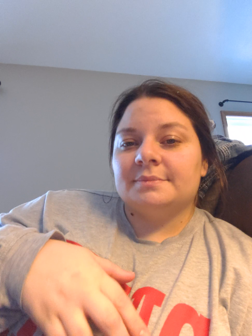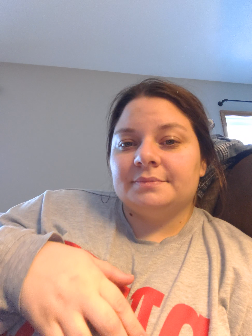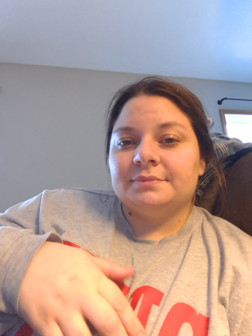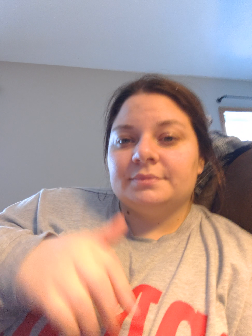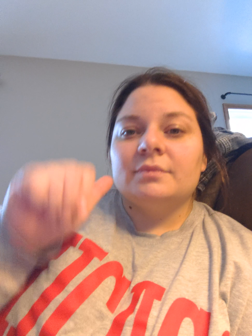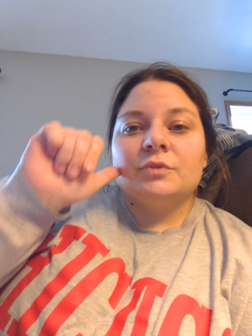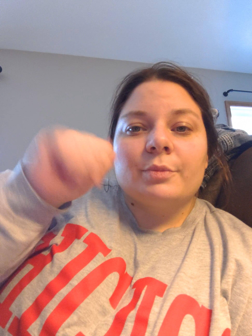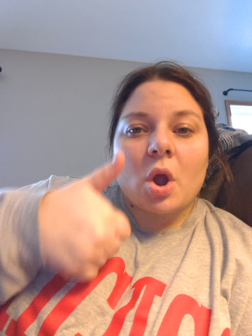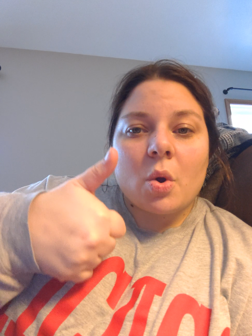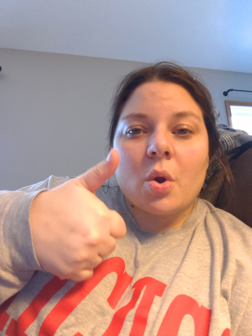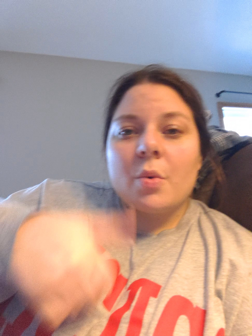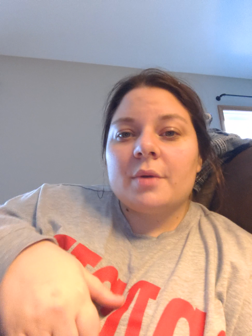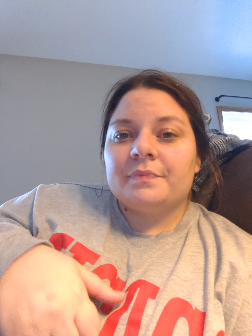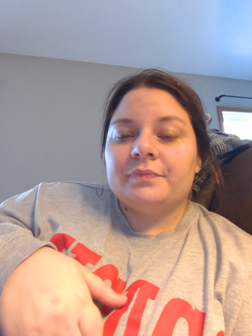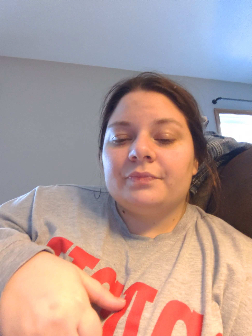tomorrow